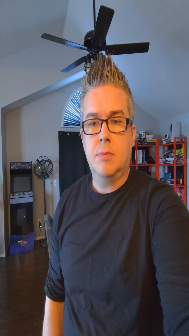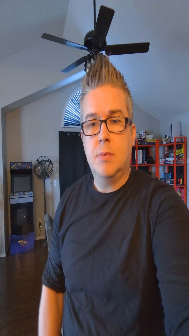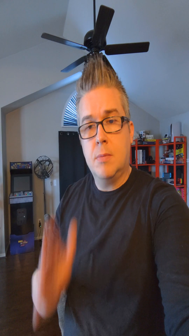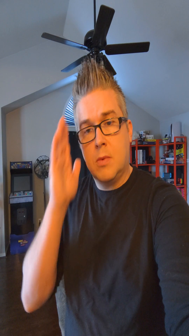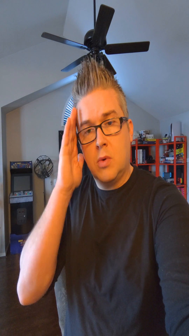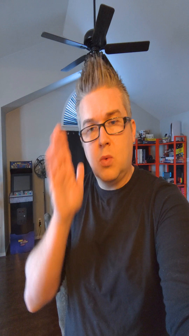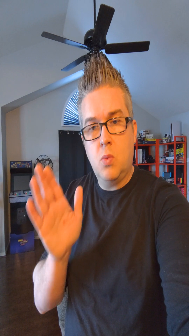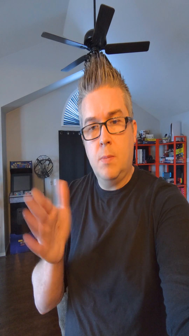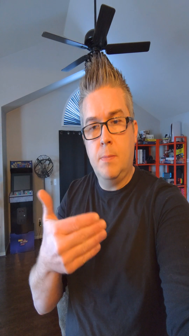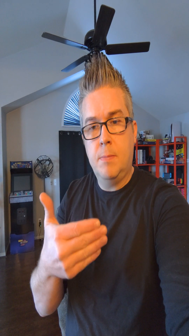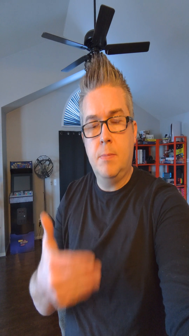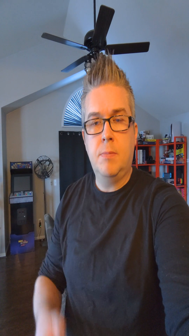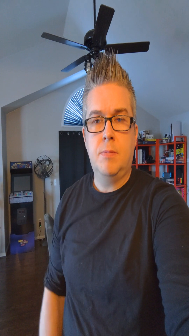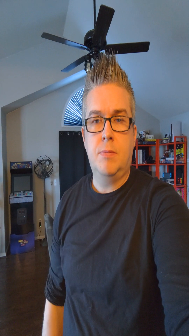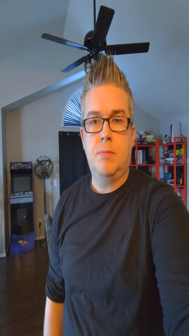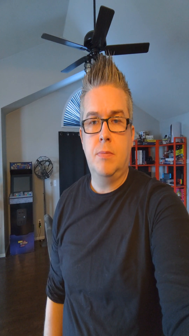bedroom